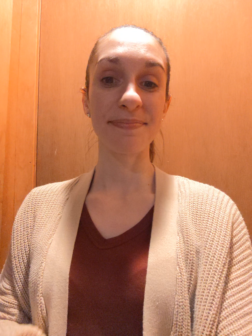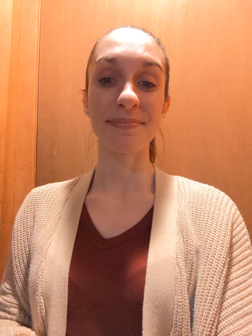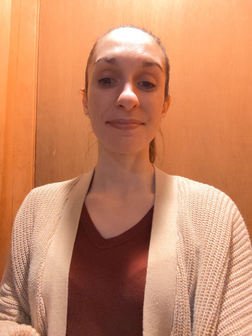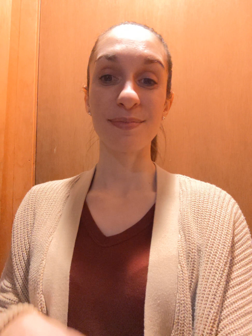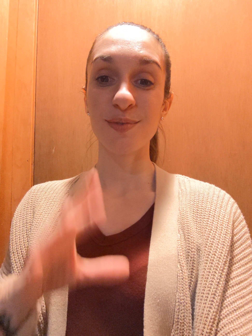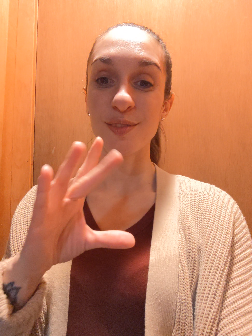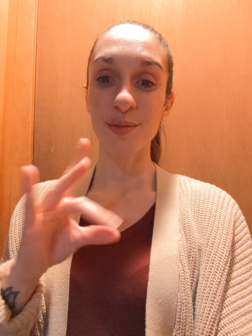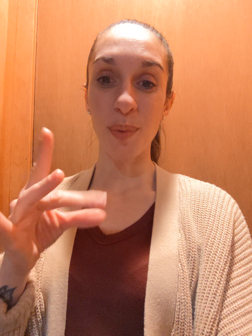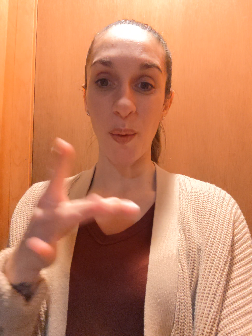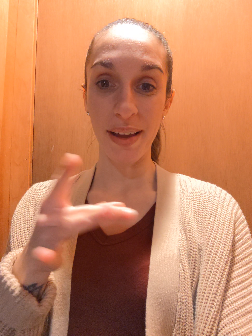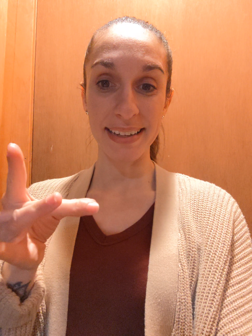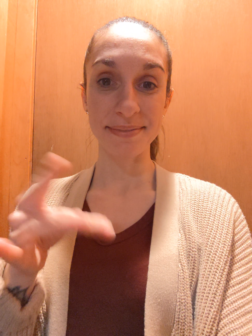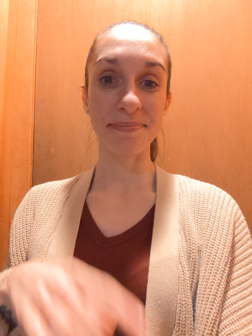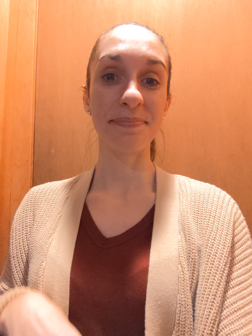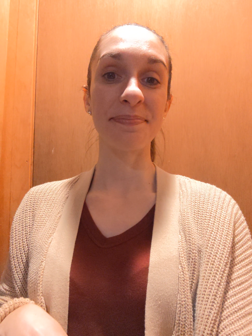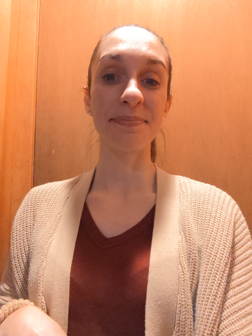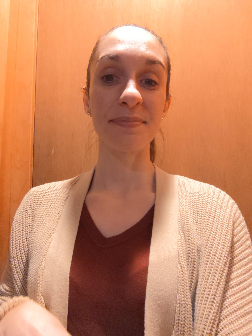story